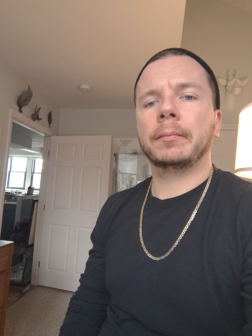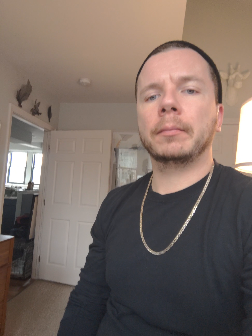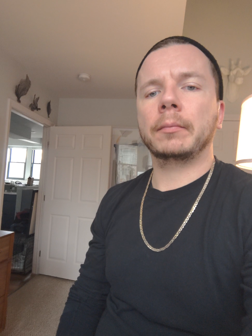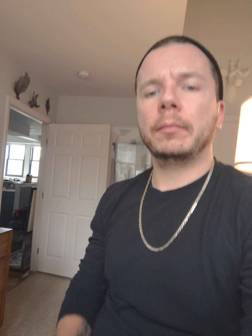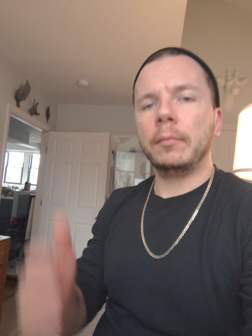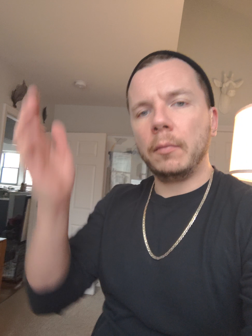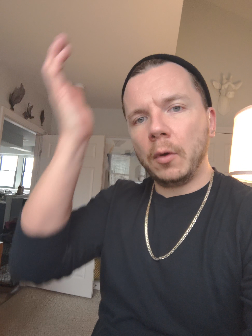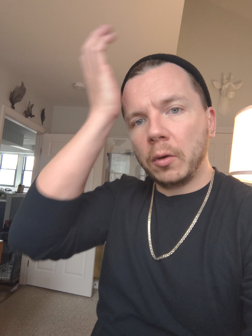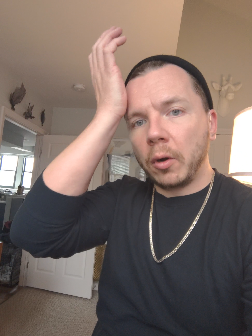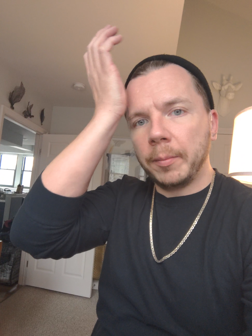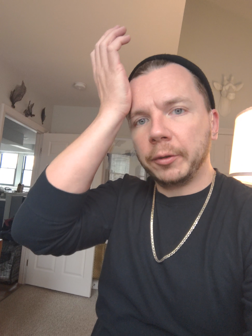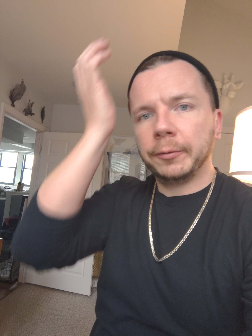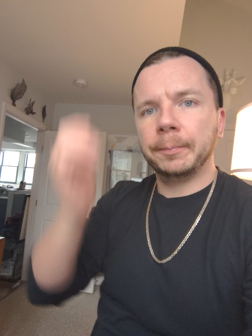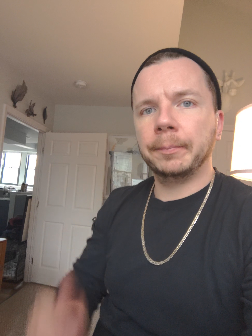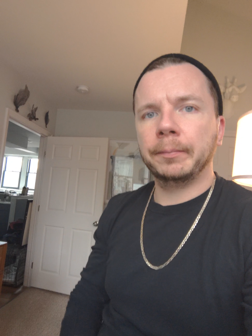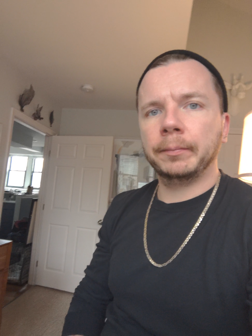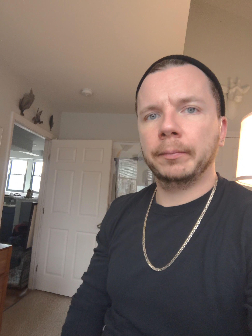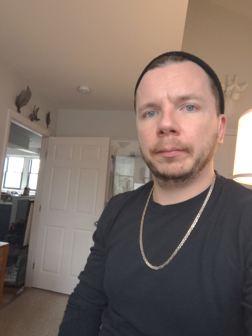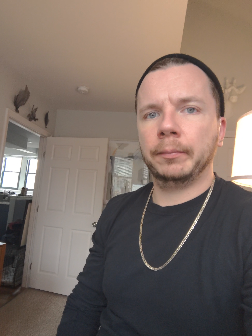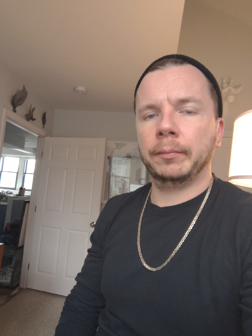garbage